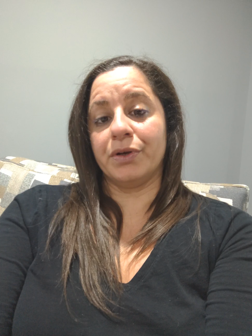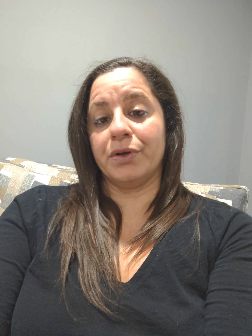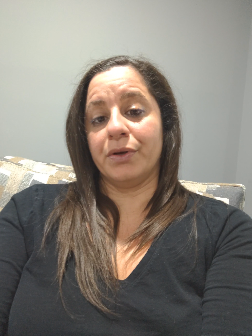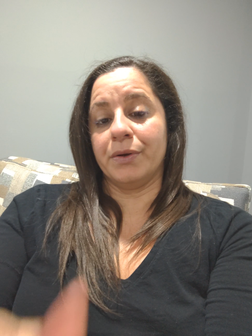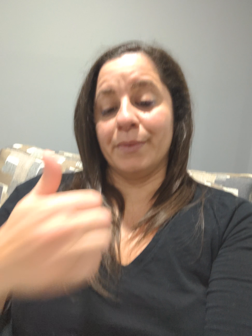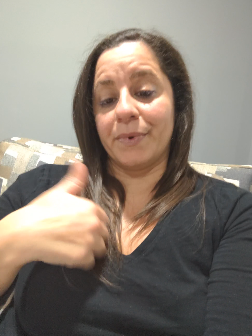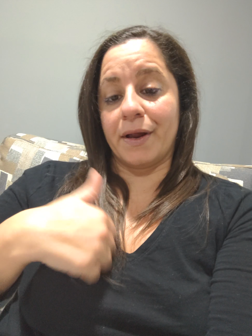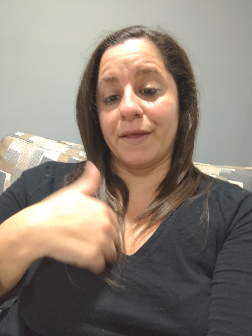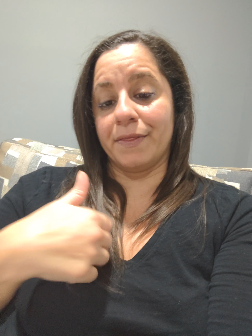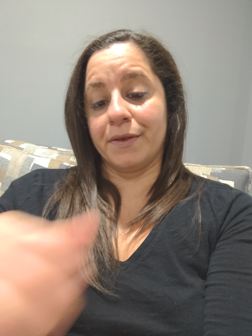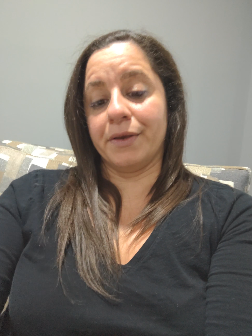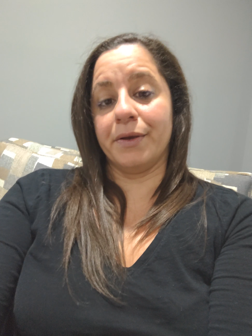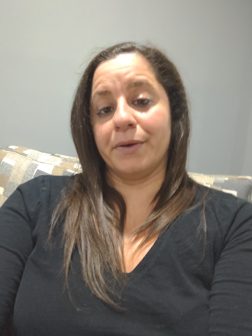bath